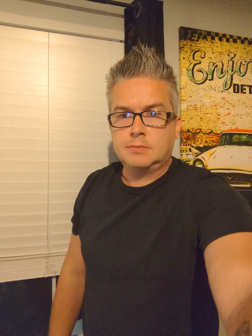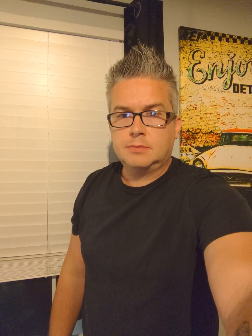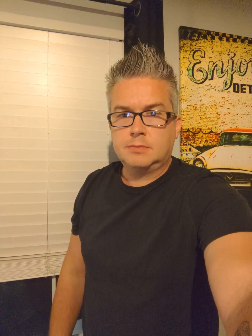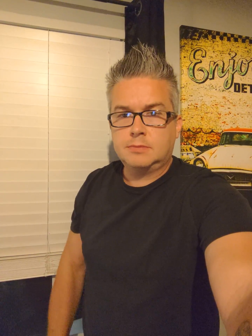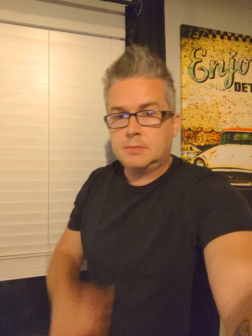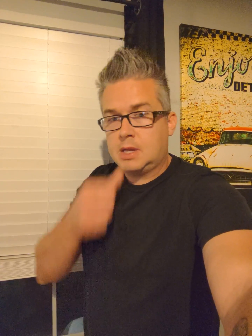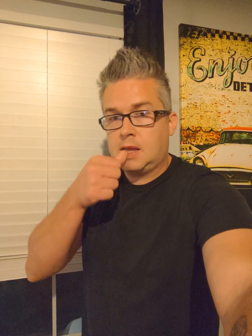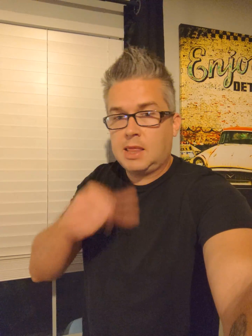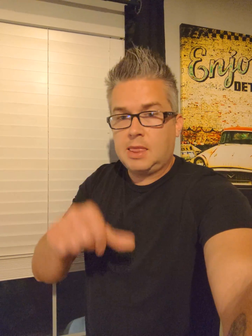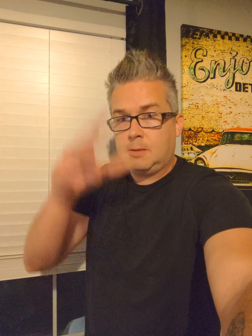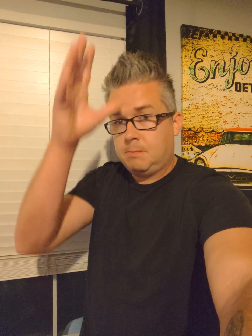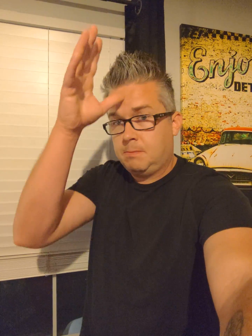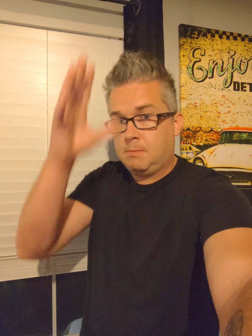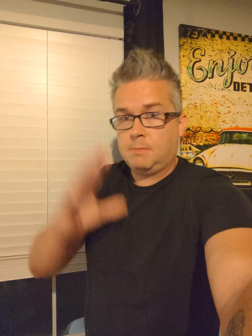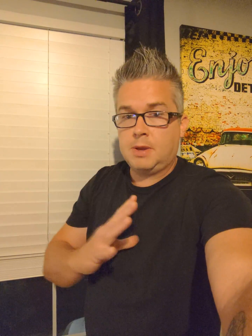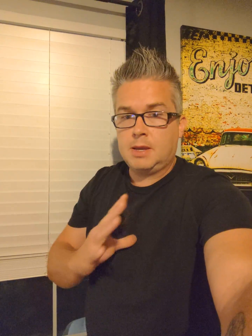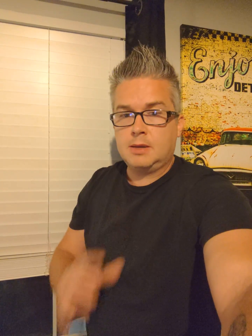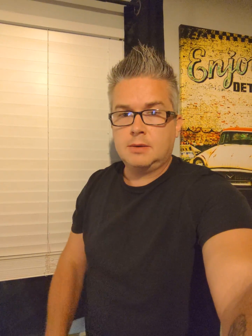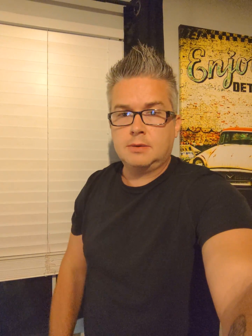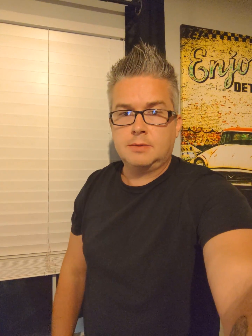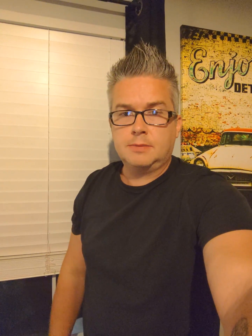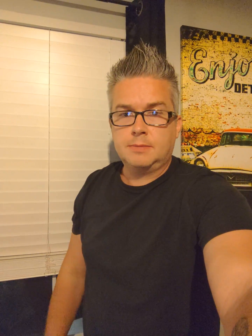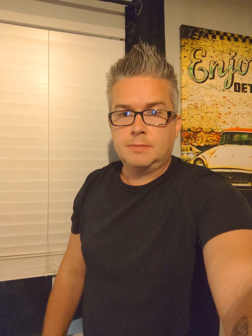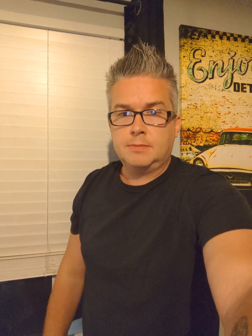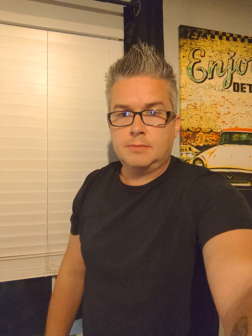mailman